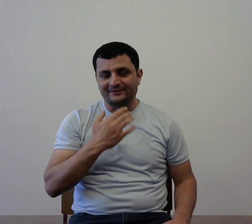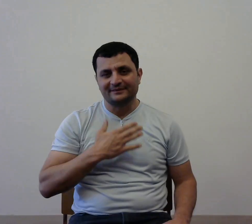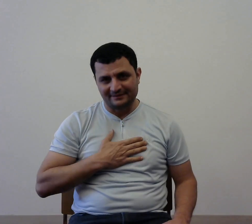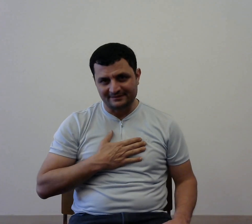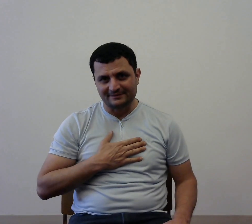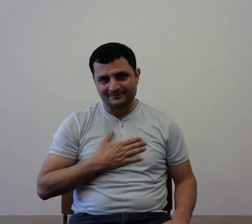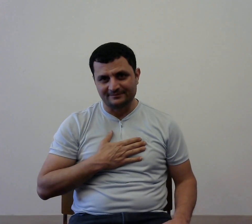edir